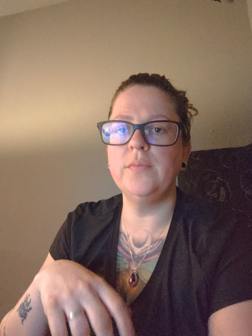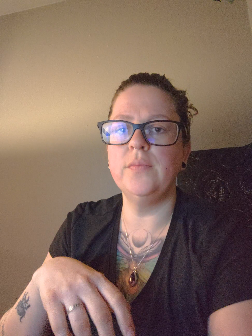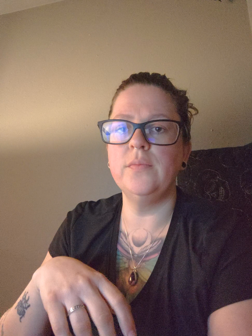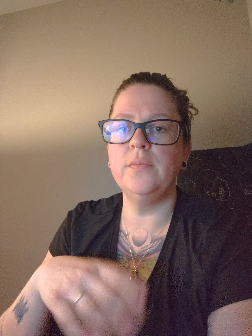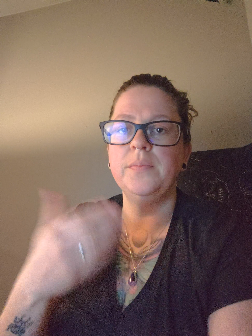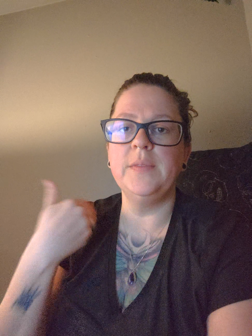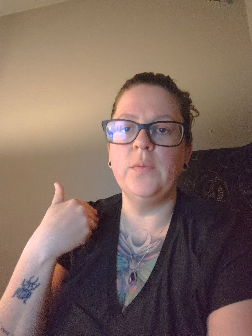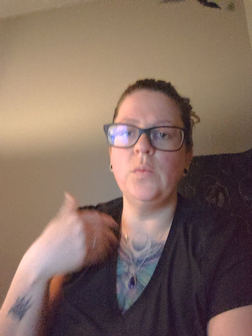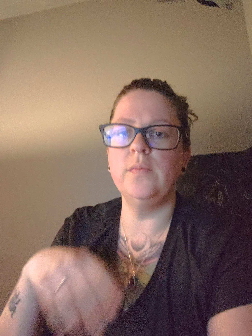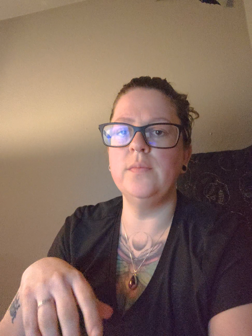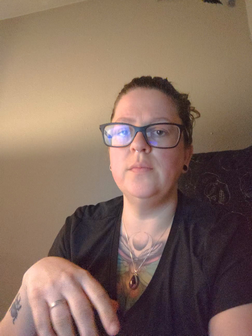before